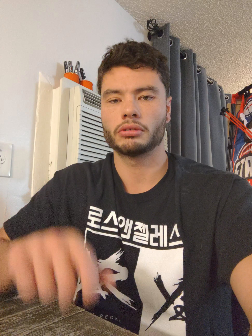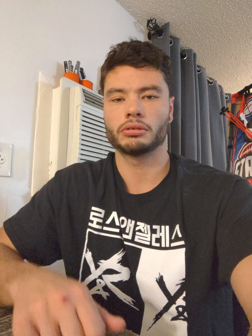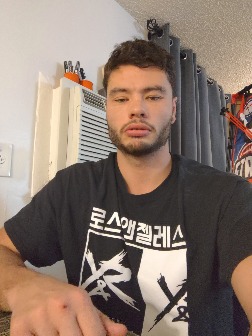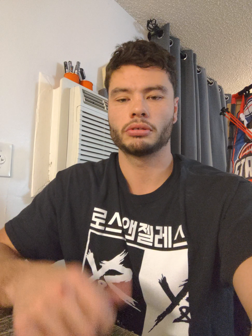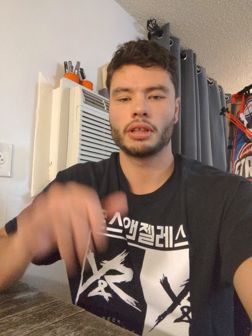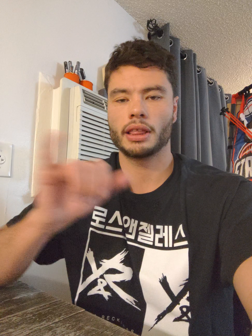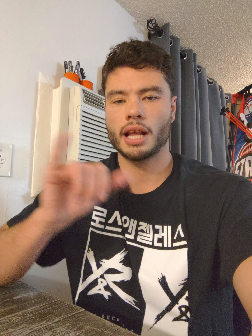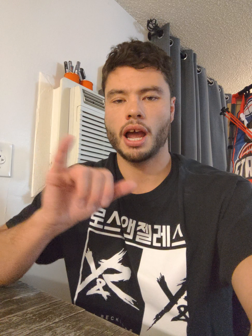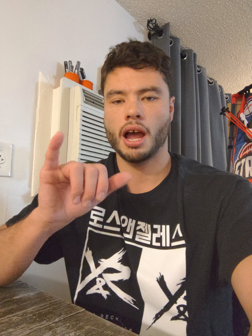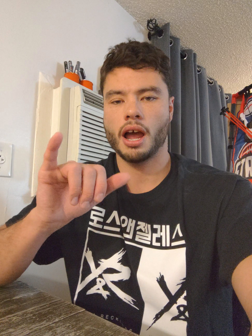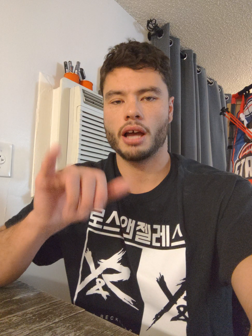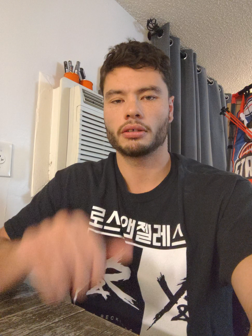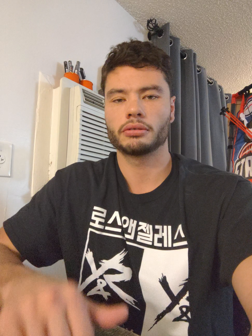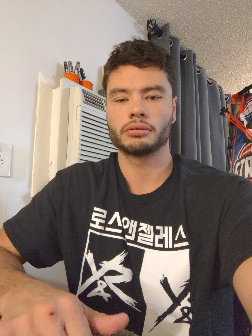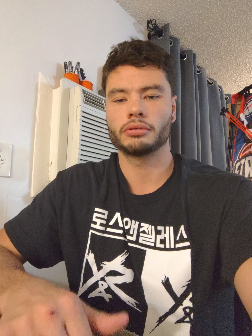like